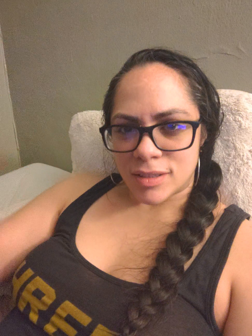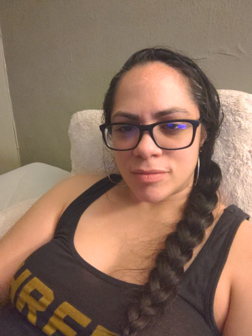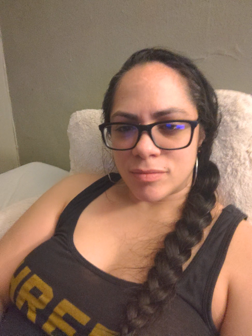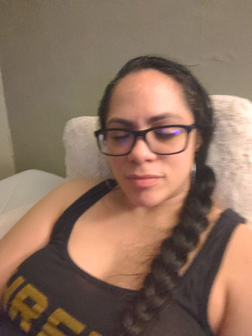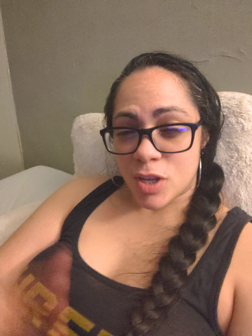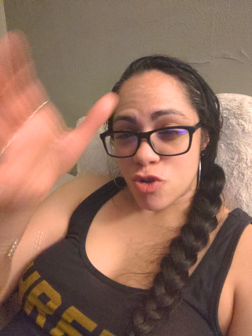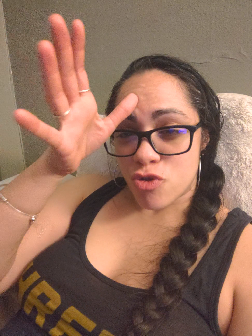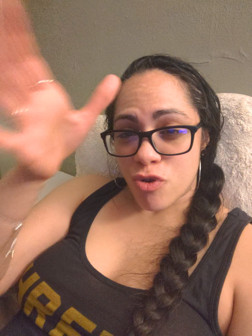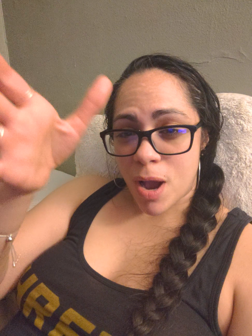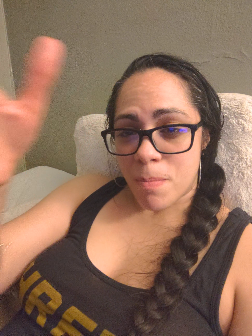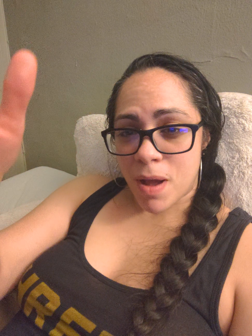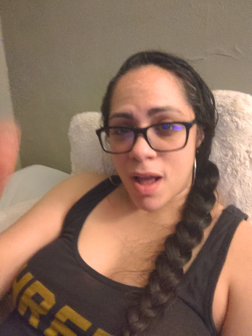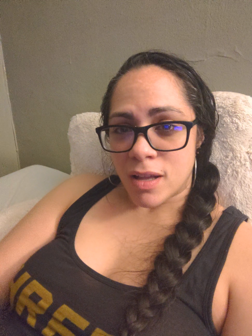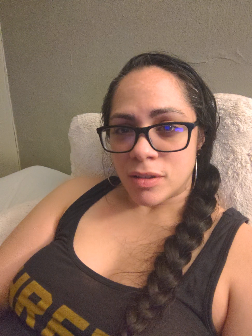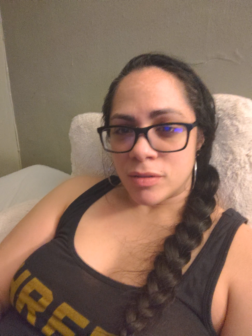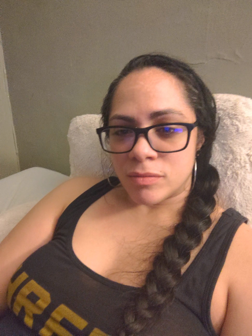grandpa